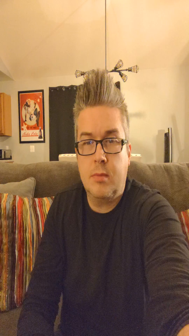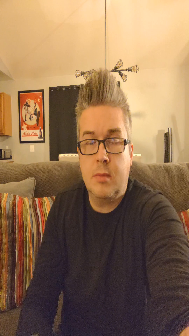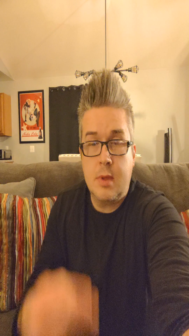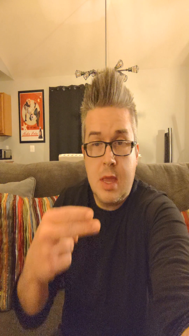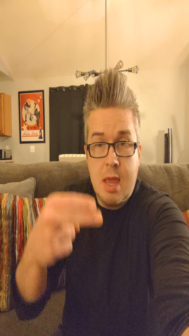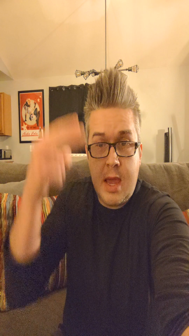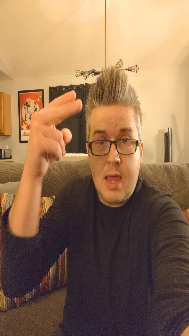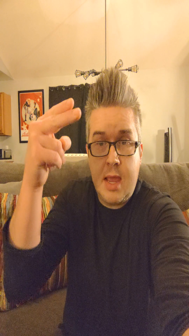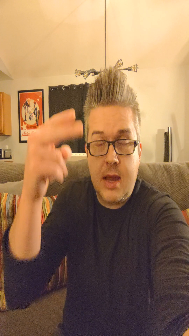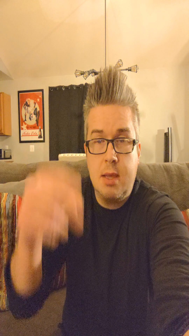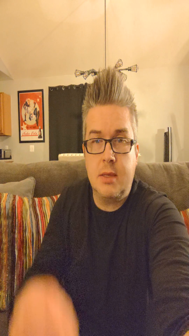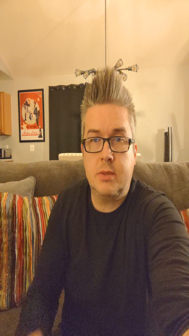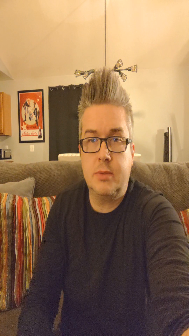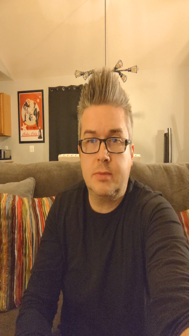high